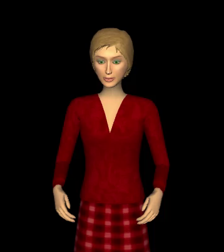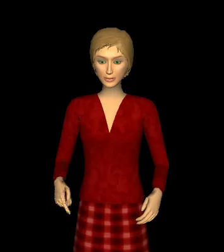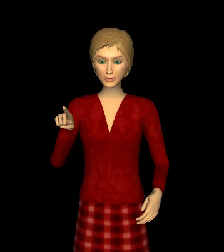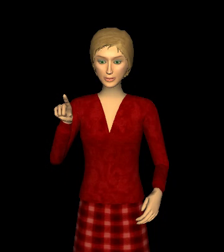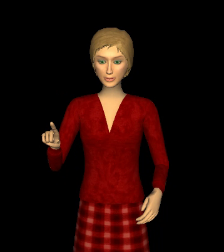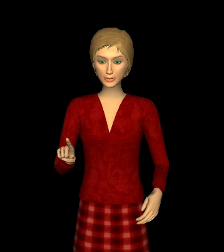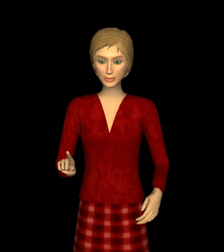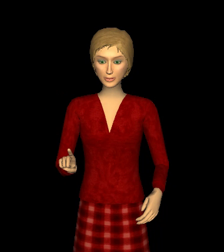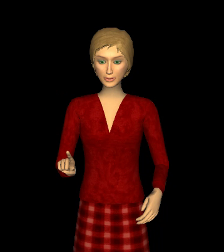يستجوب